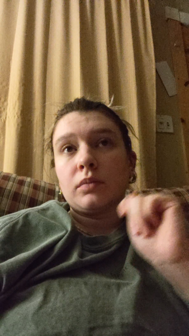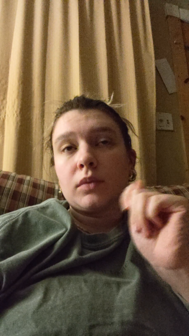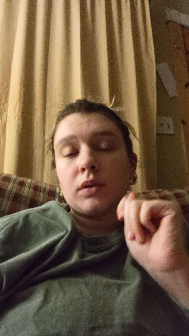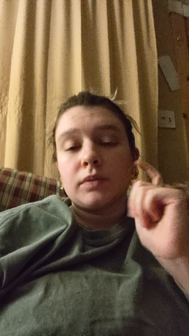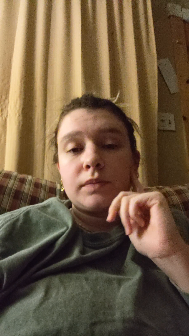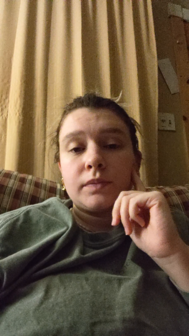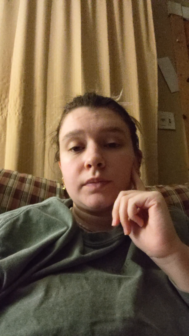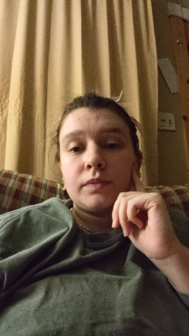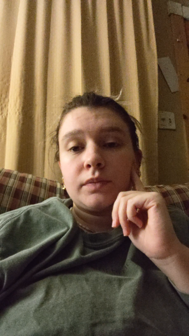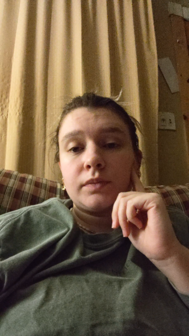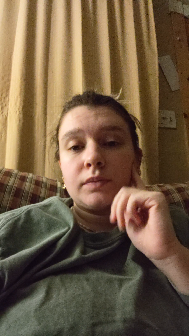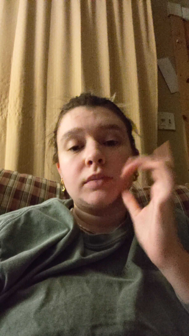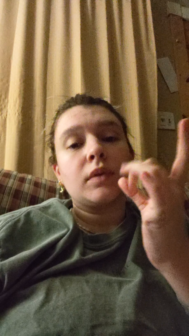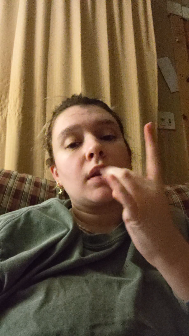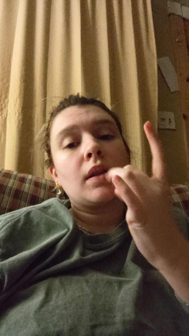light bulb